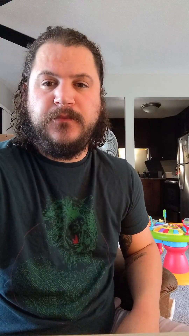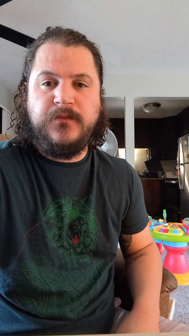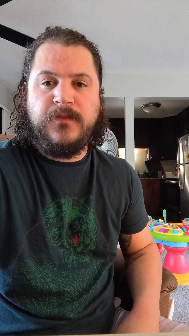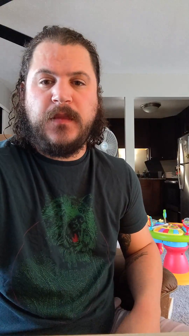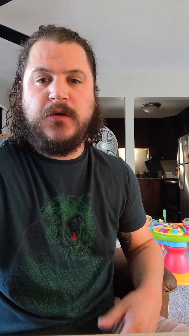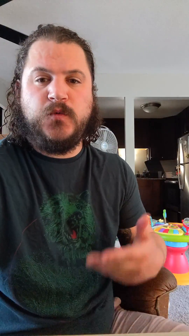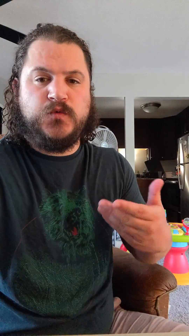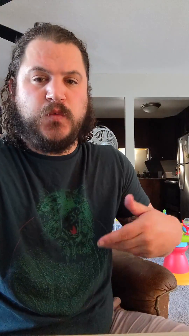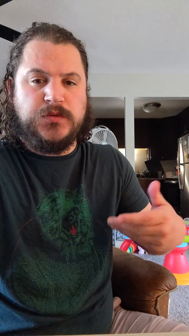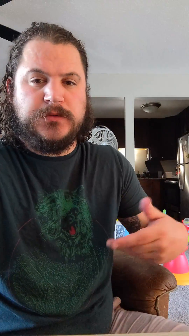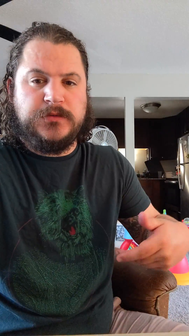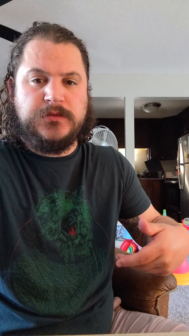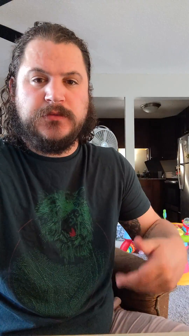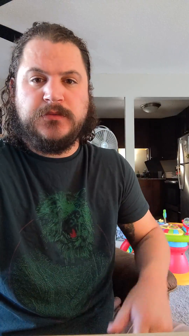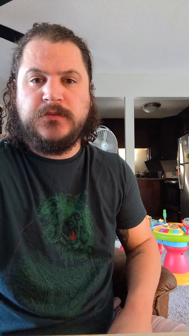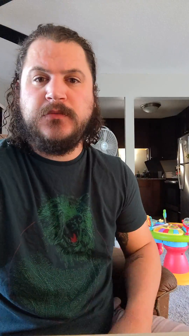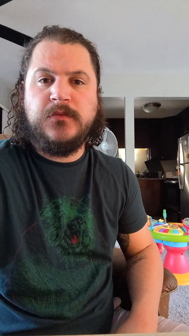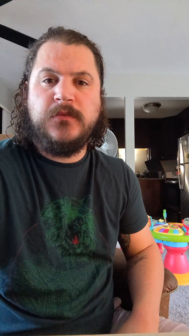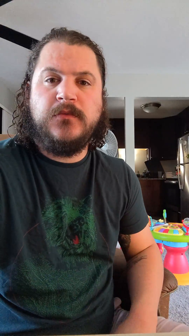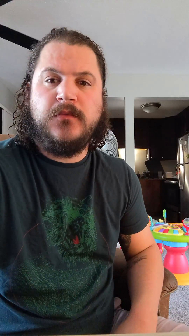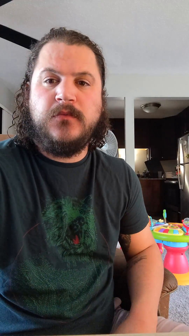shorts